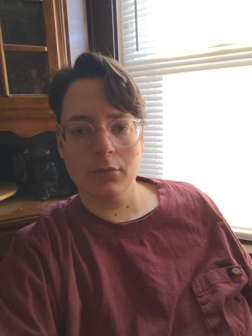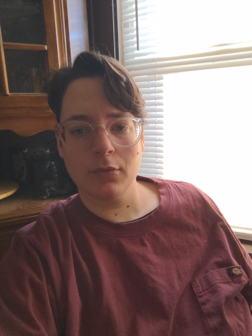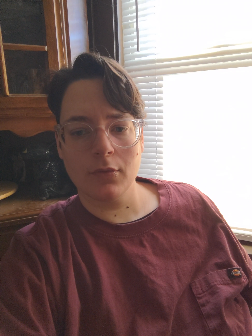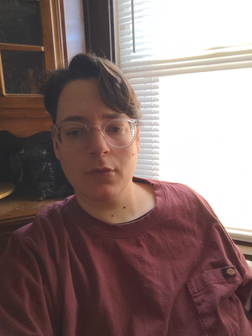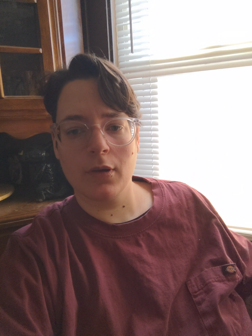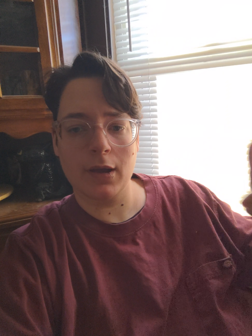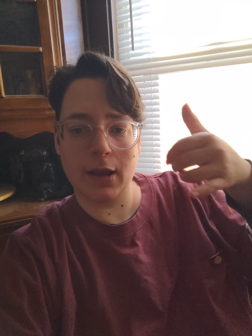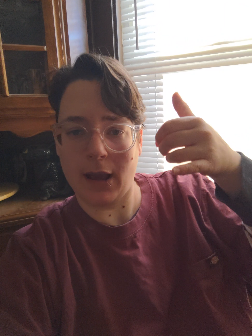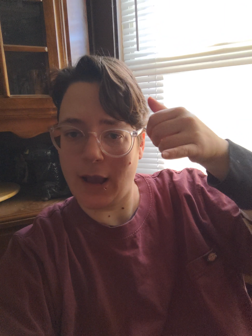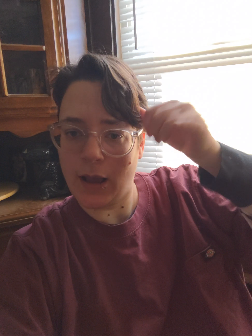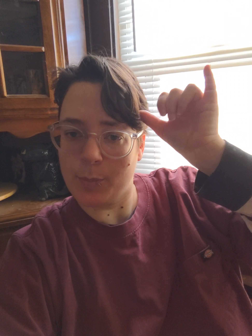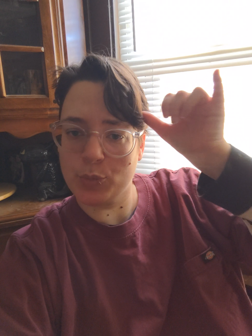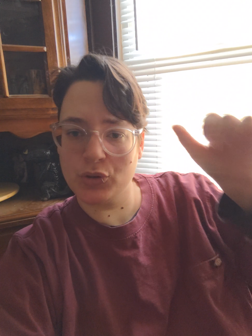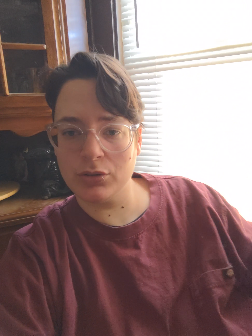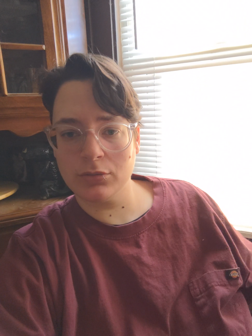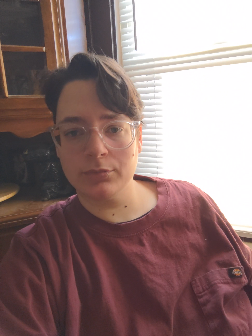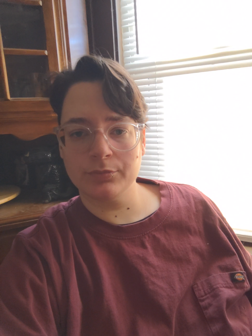cowboy